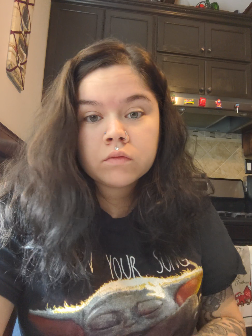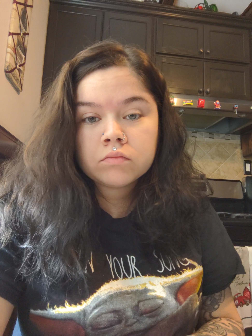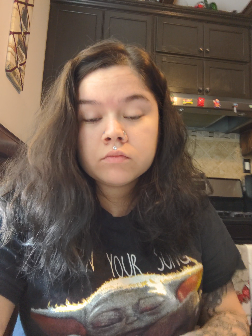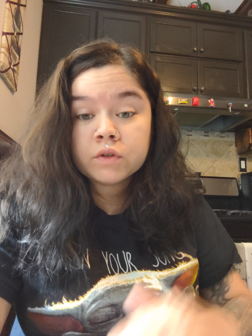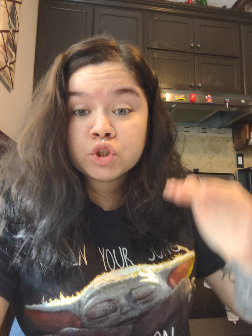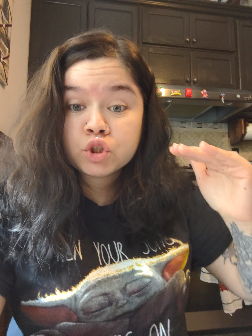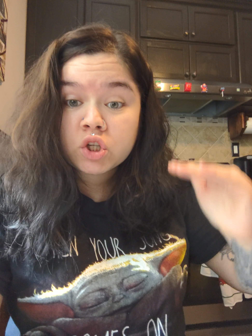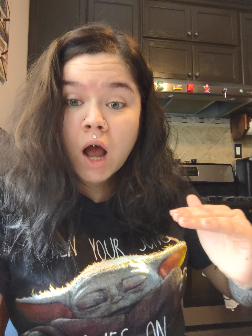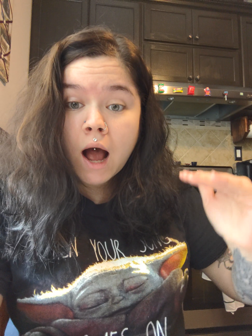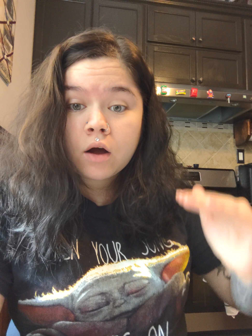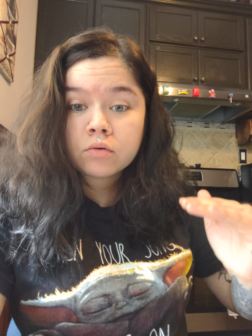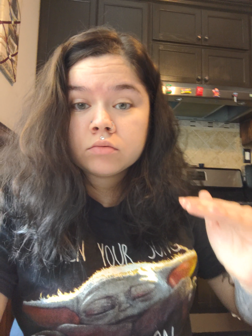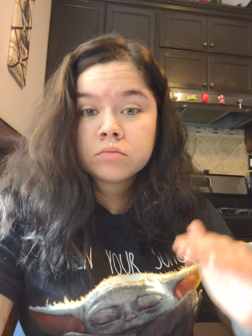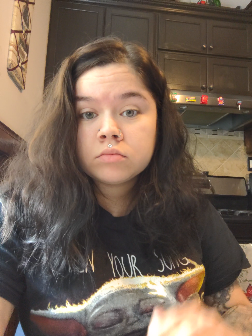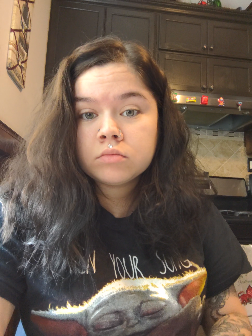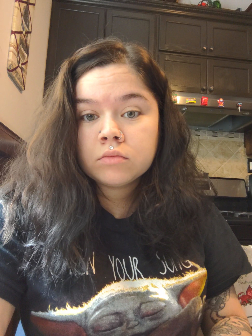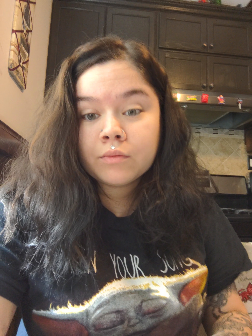child